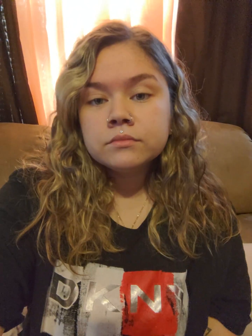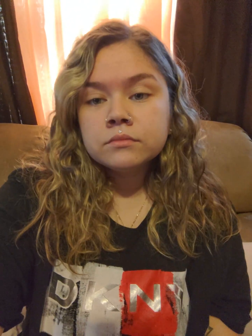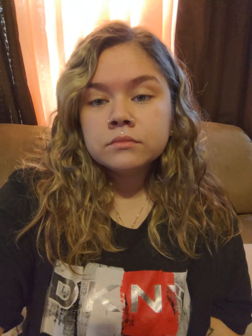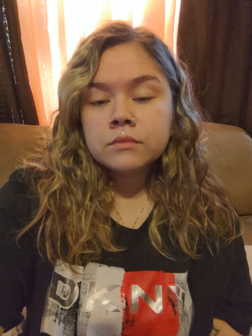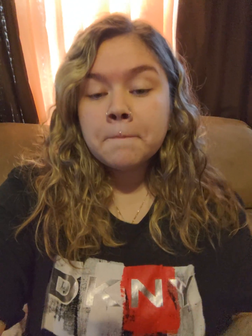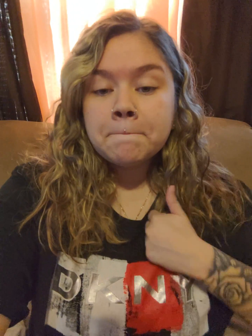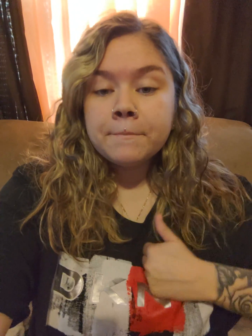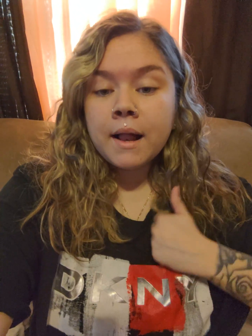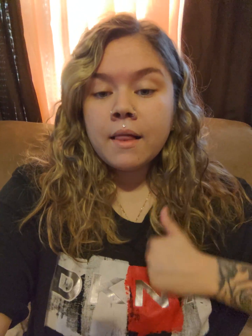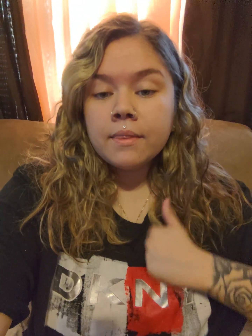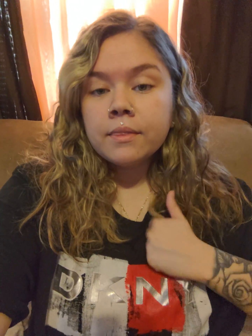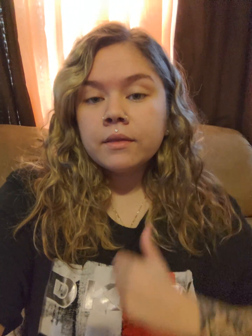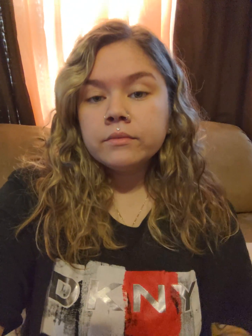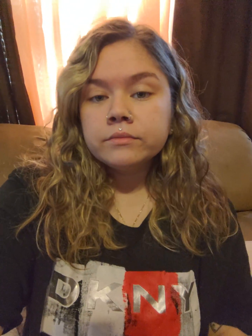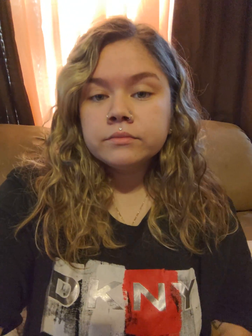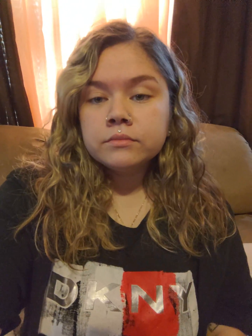bathtub